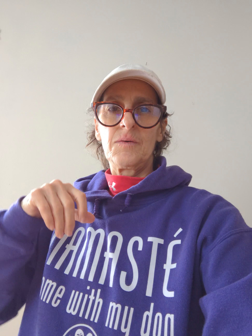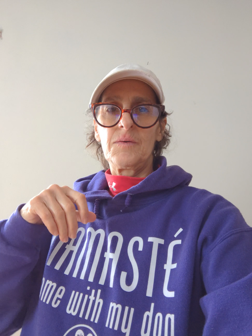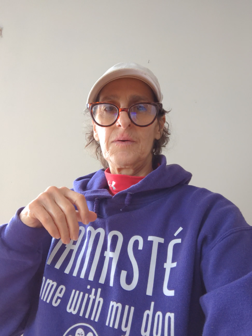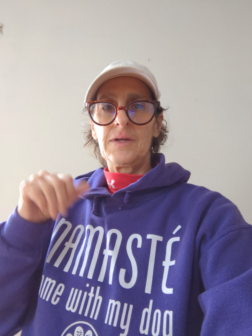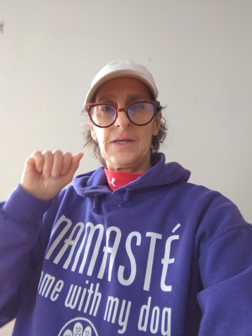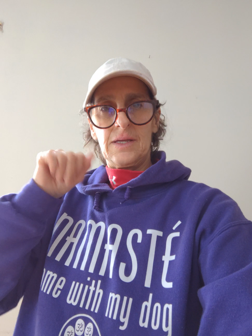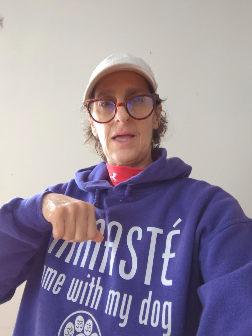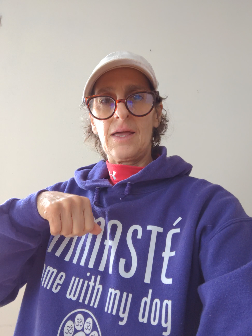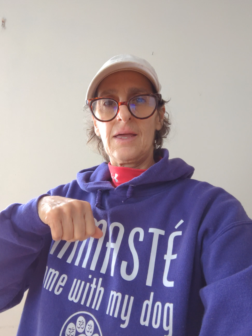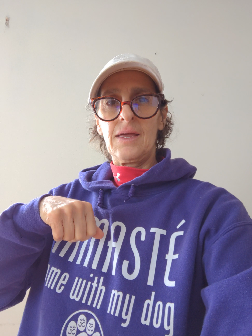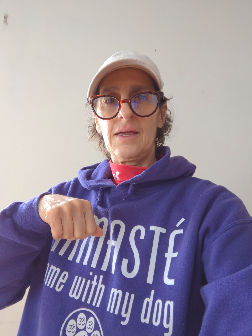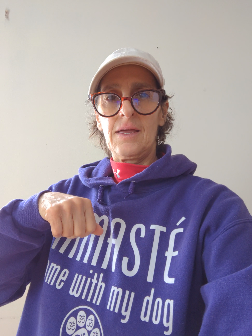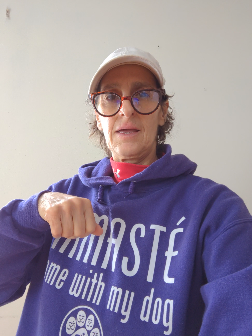can